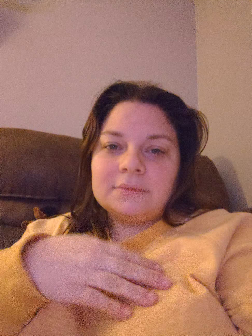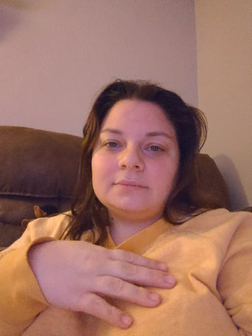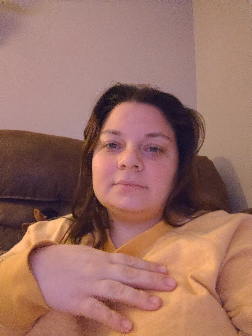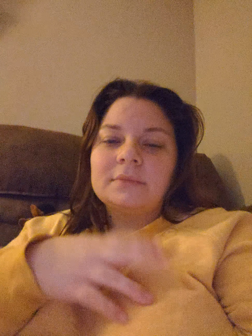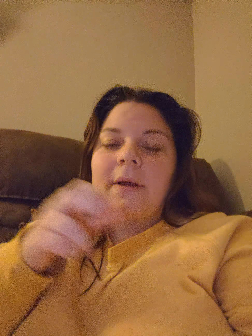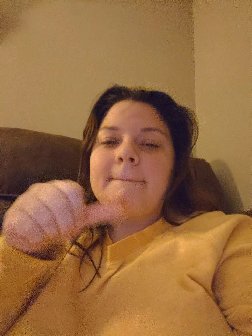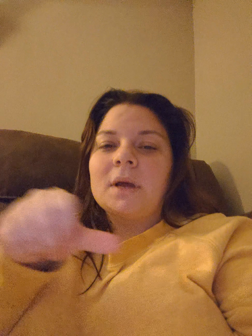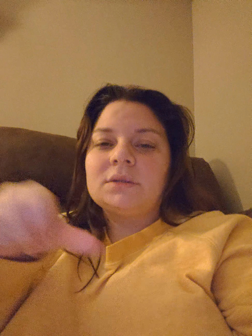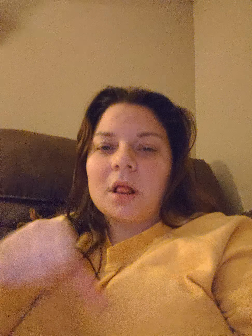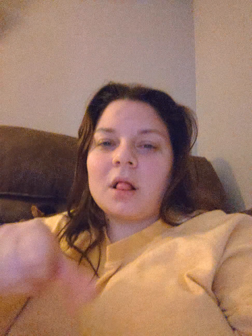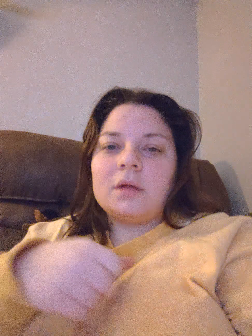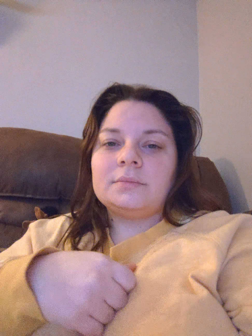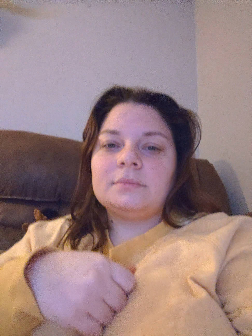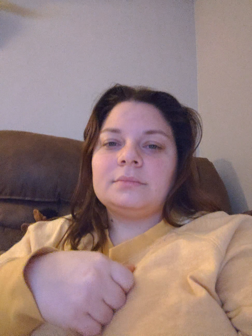puzzle